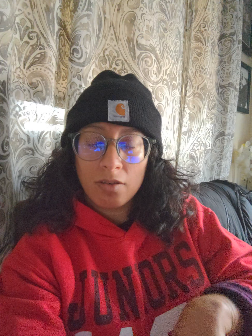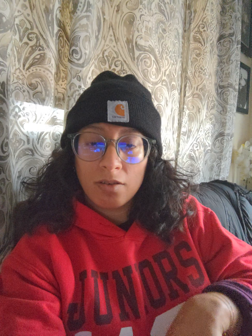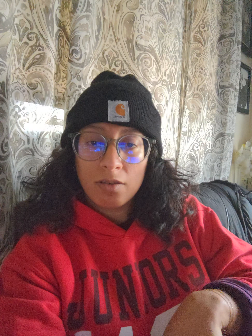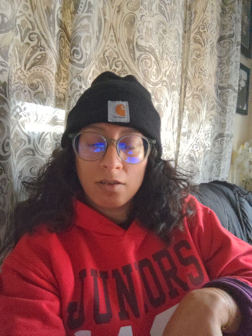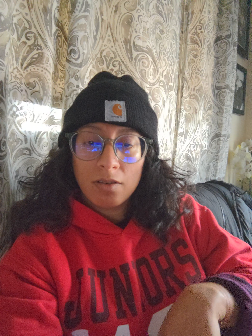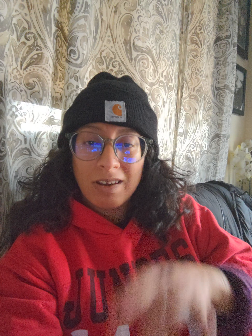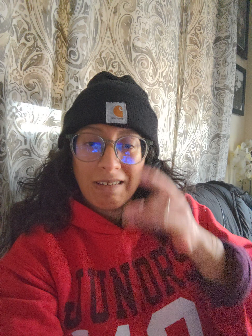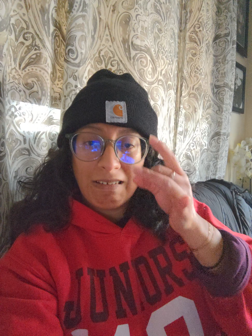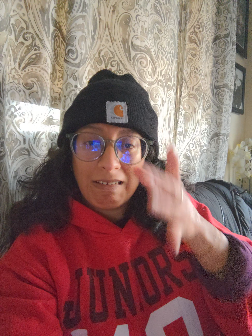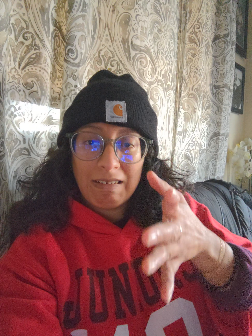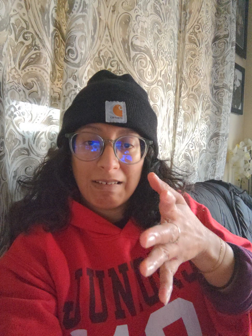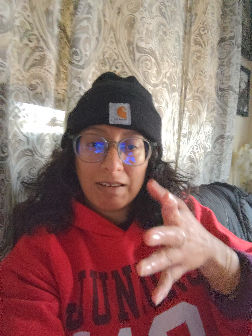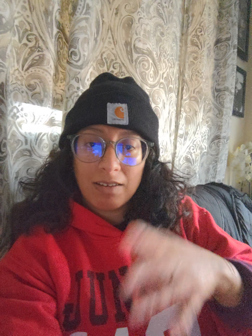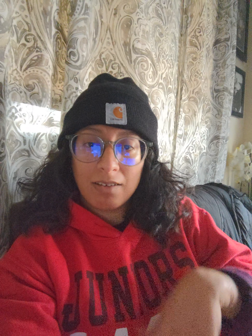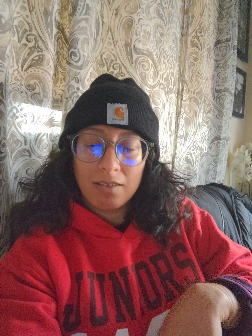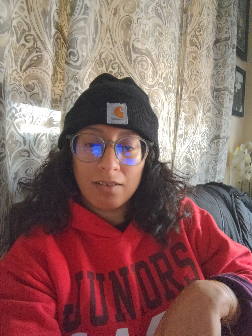hate